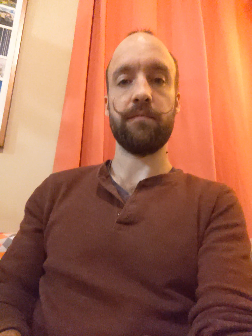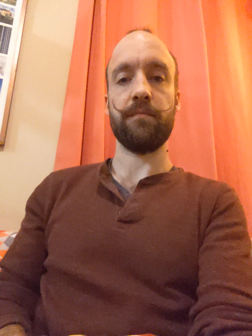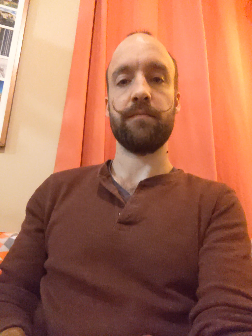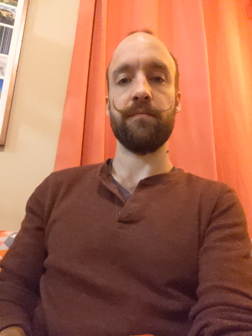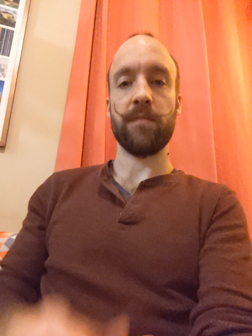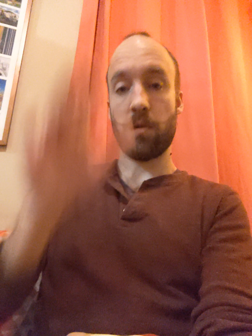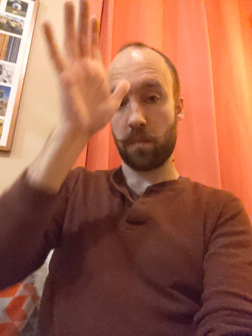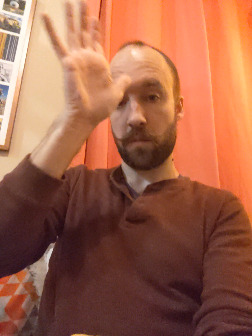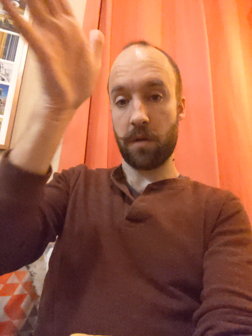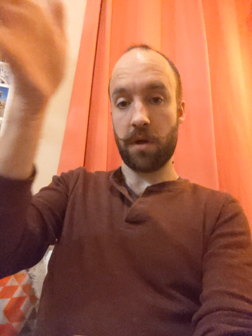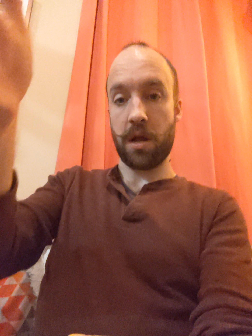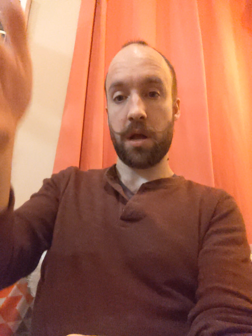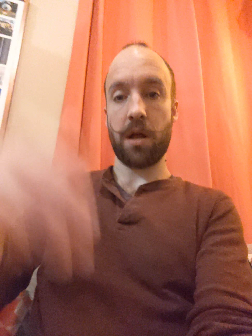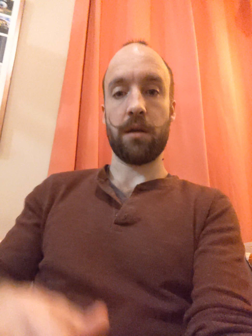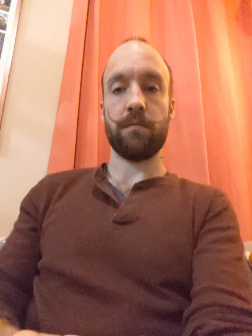grandpa